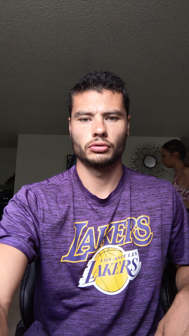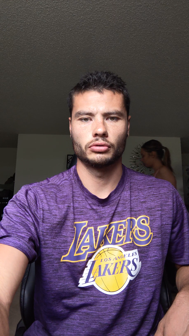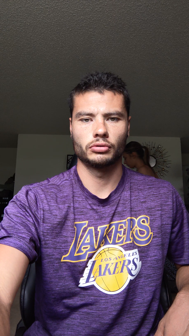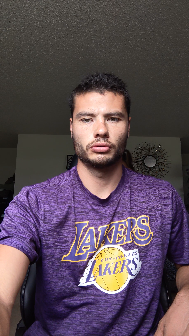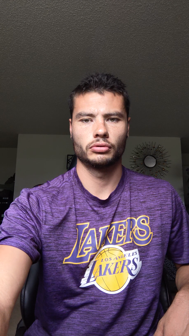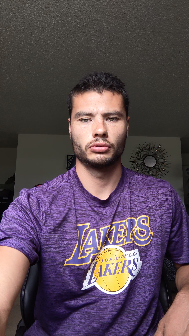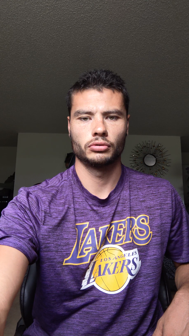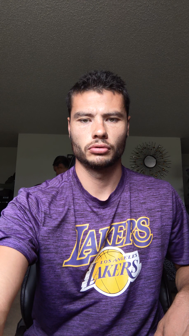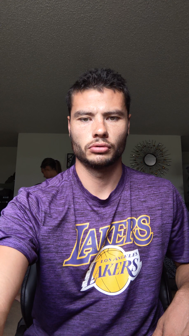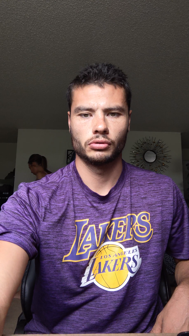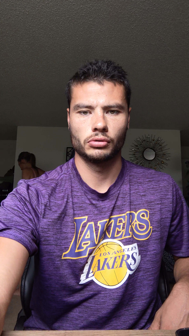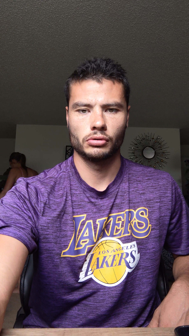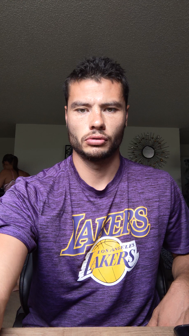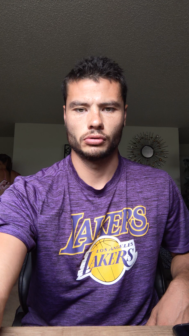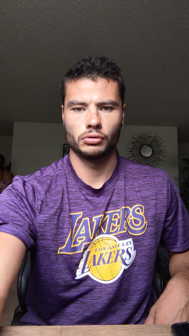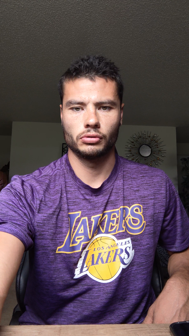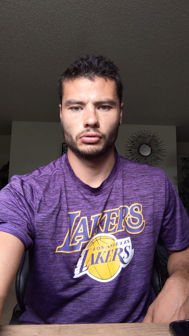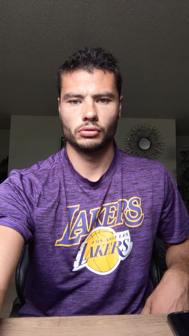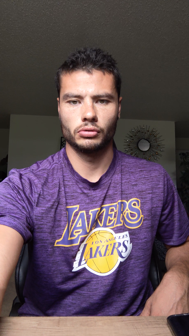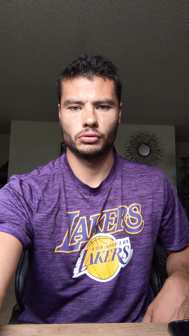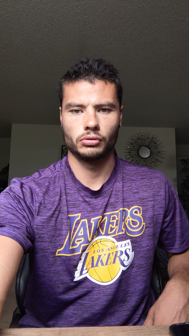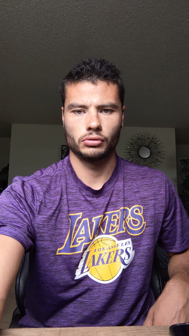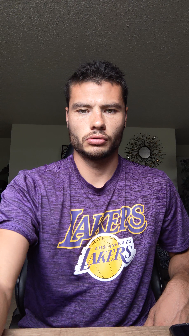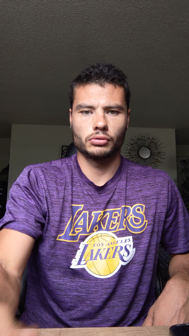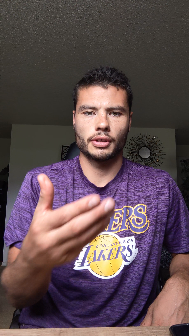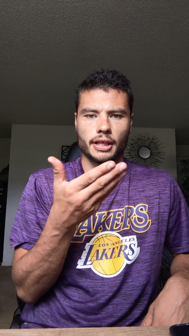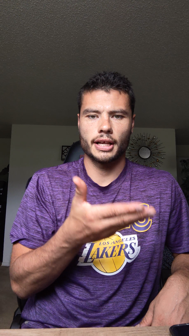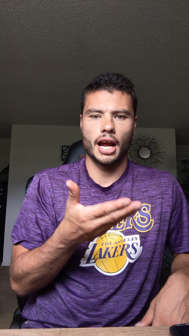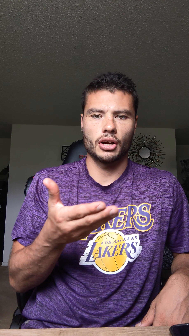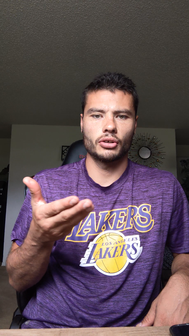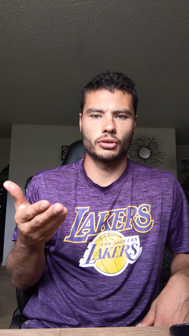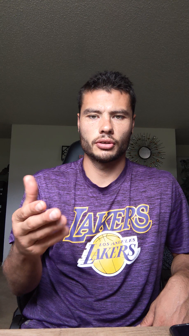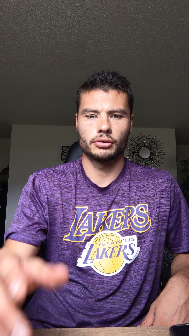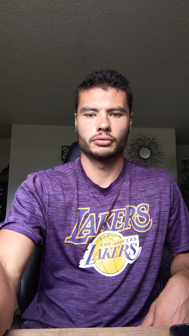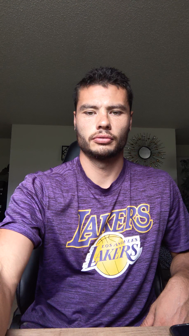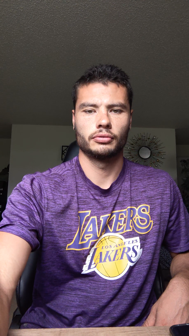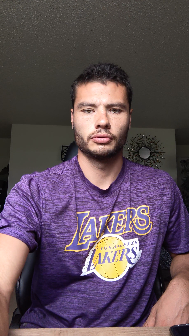carry